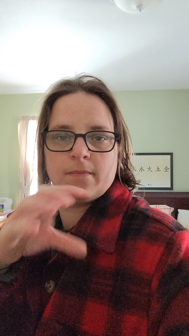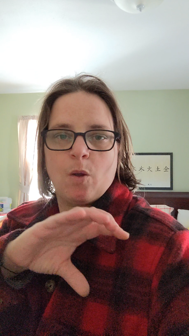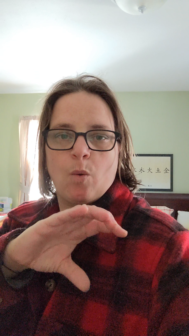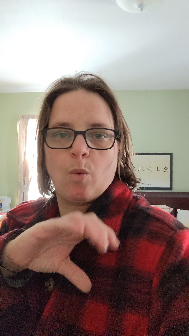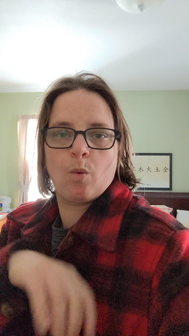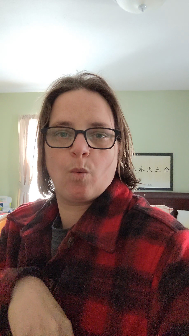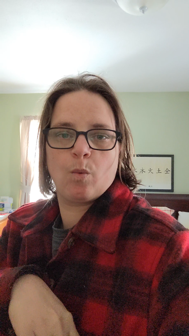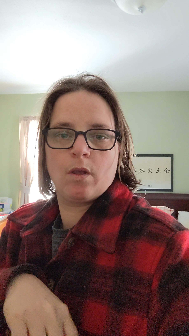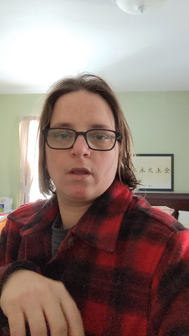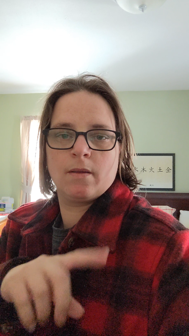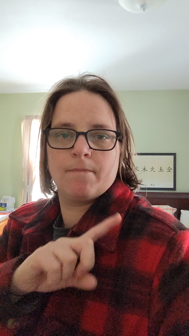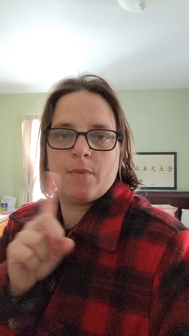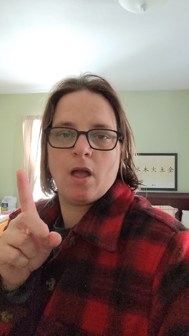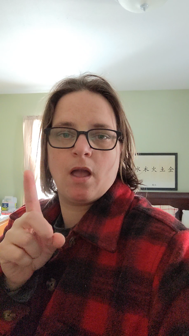but